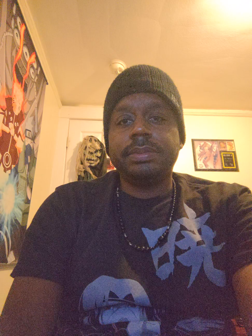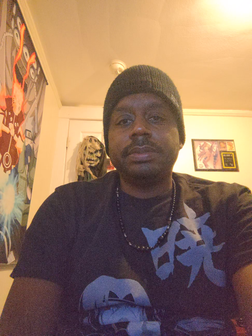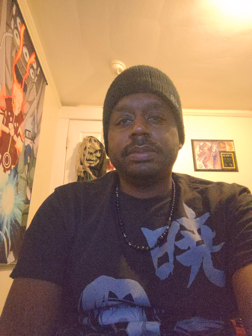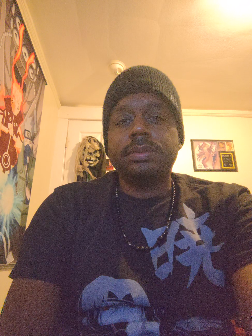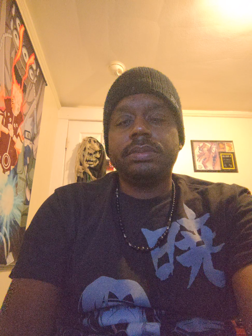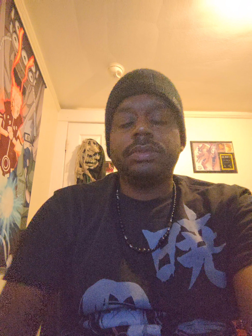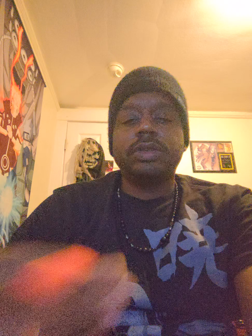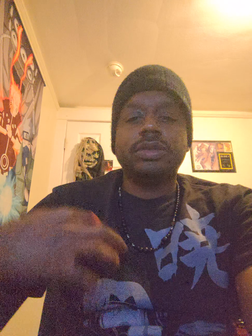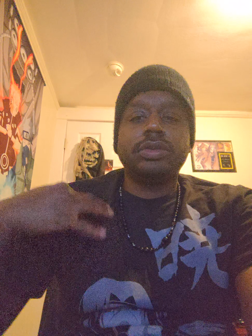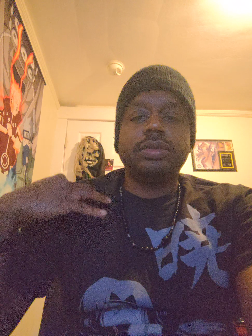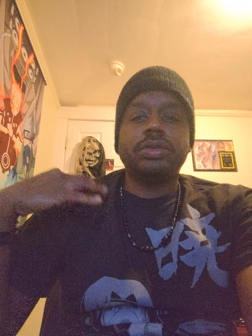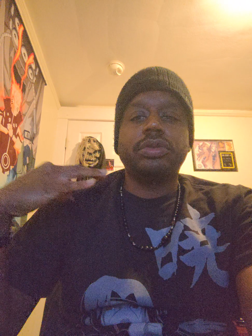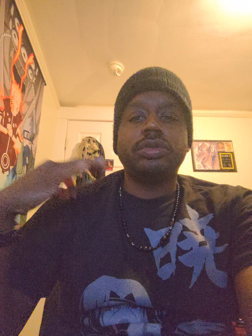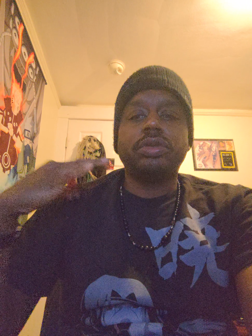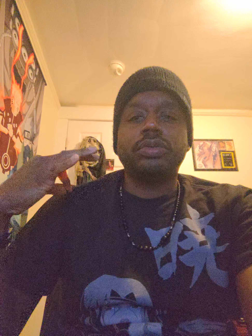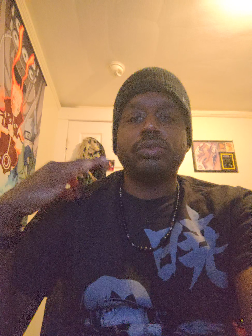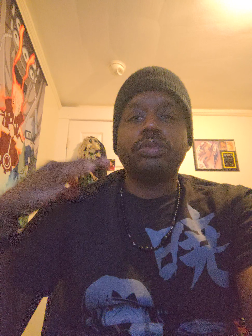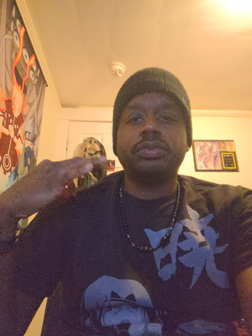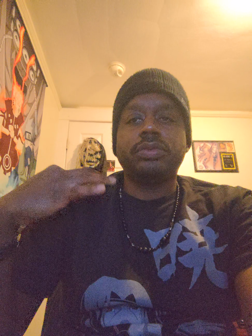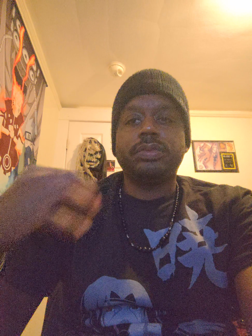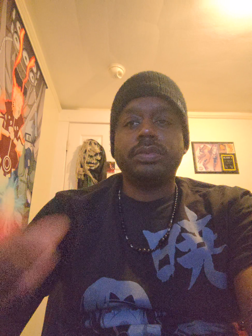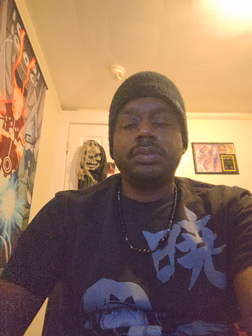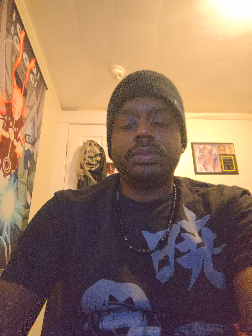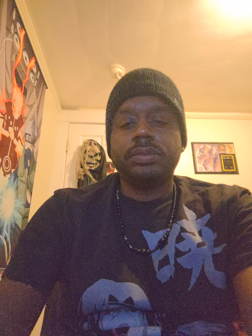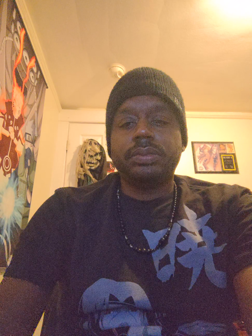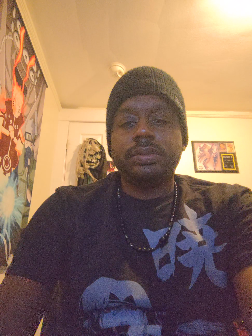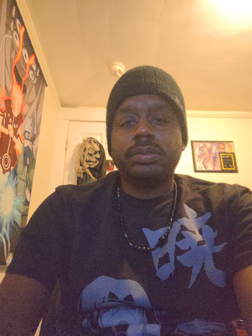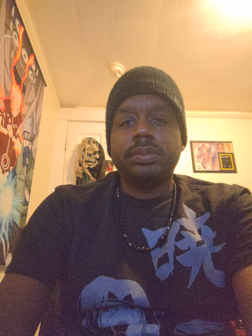shirt